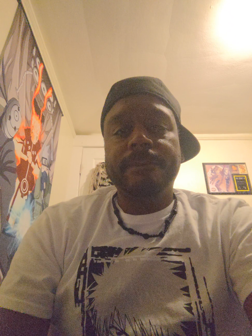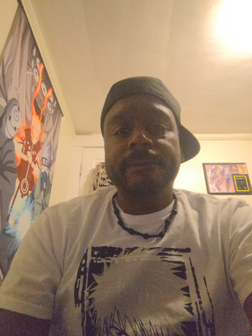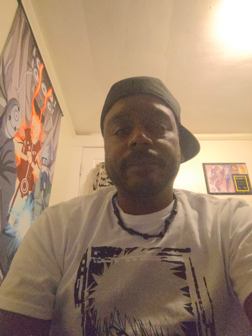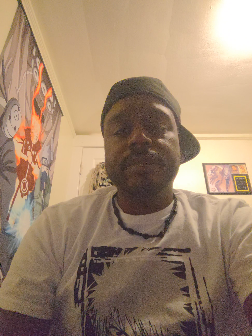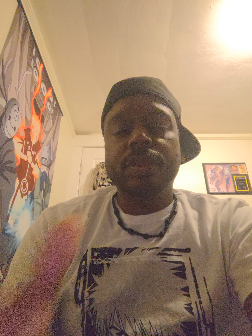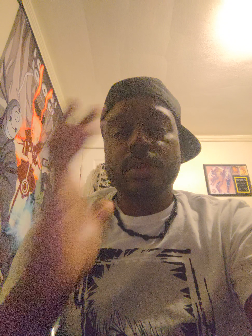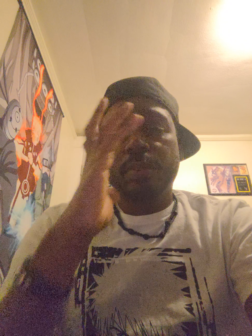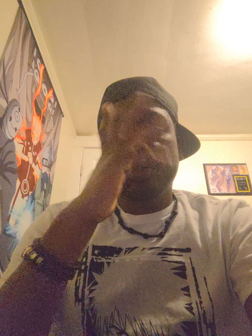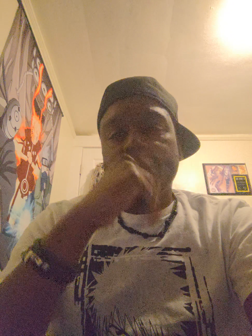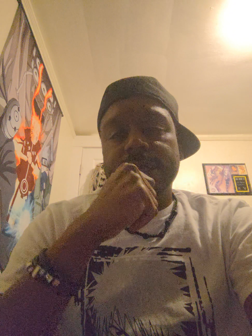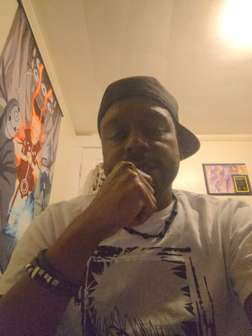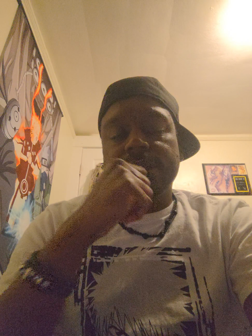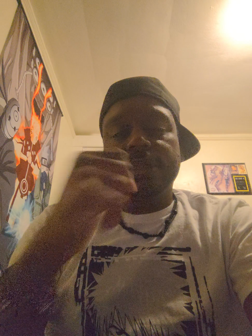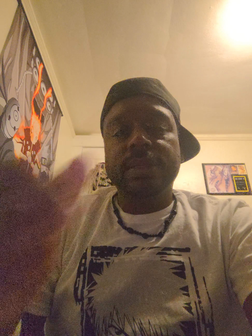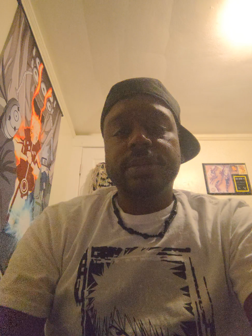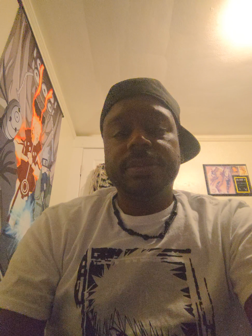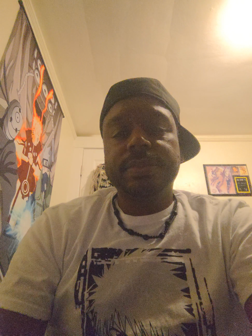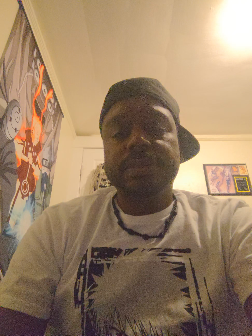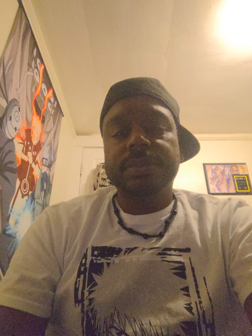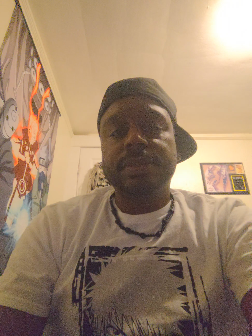pretty